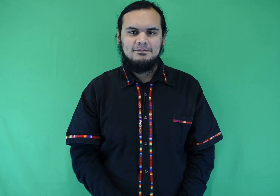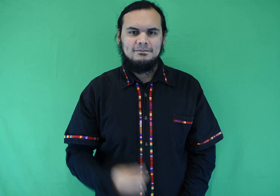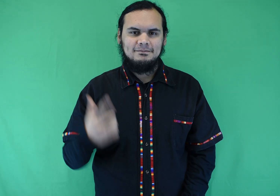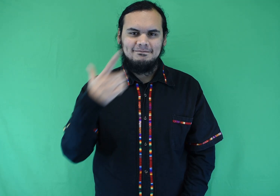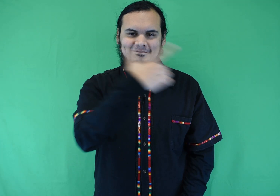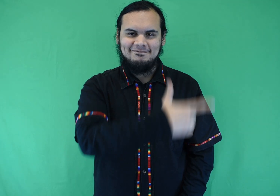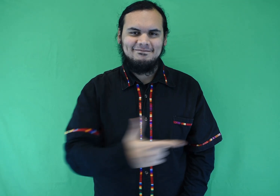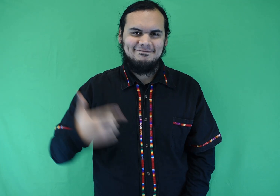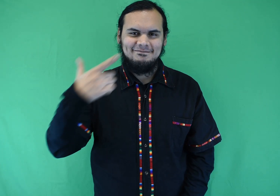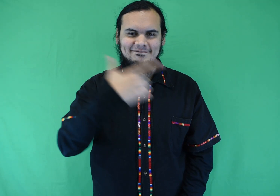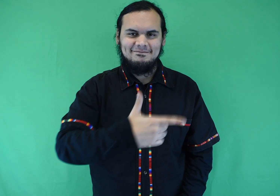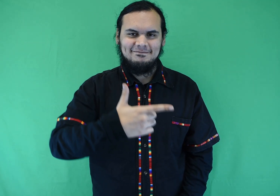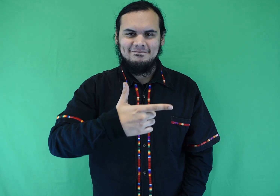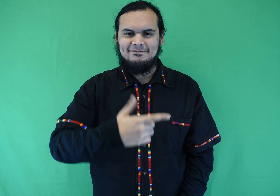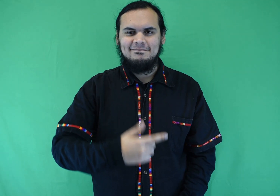gustar